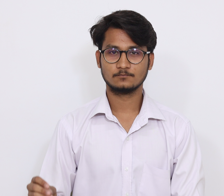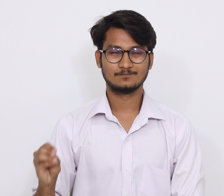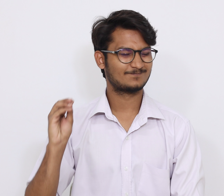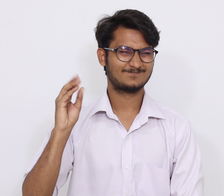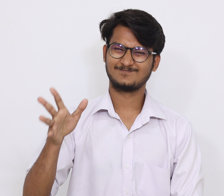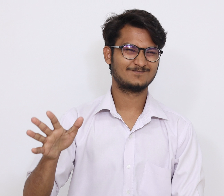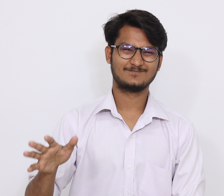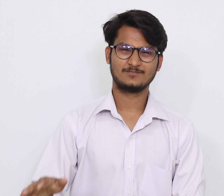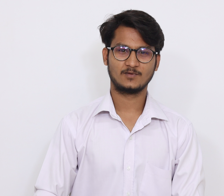bad